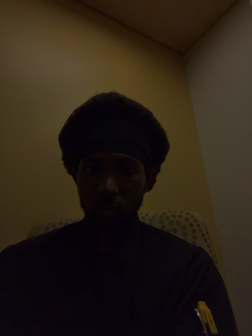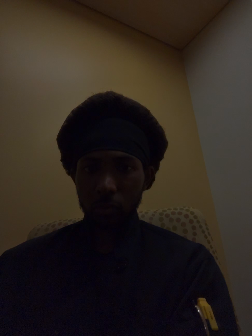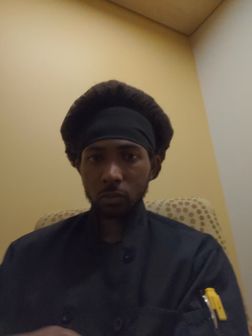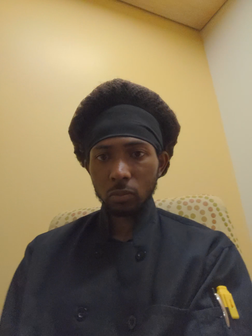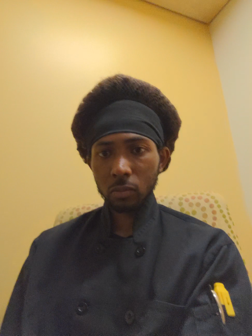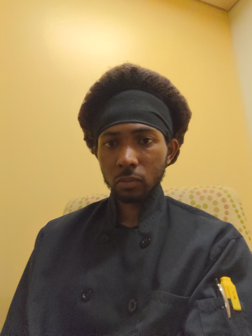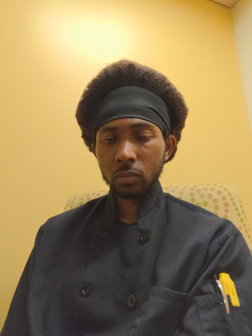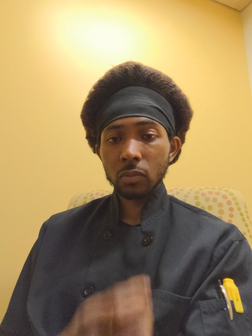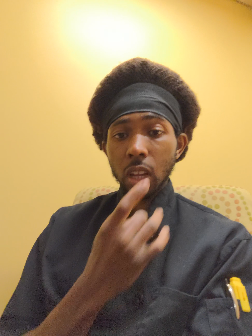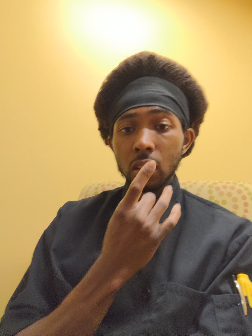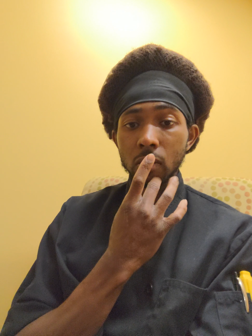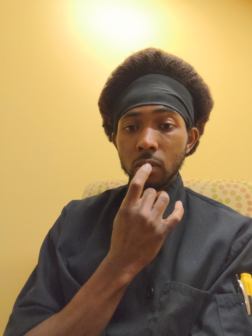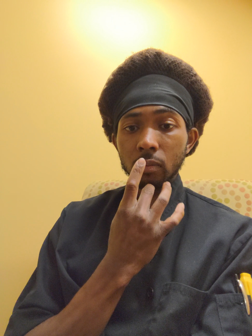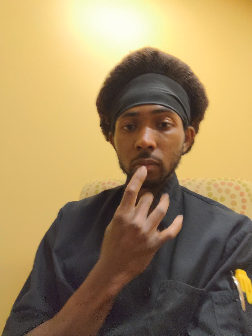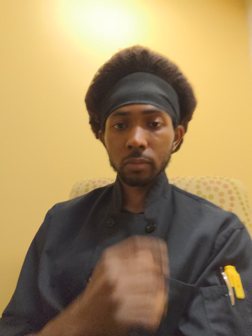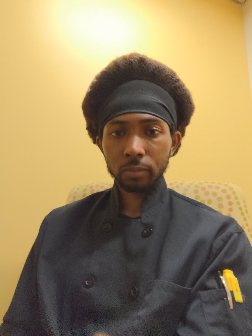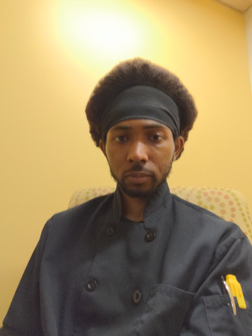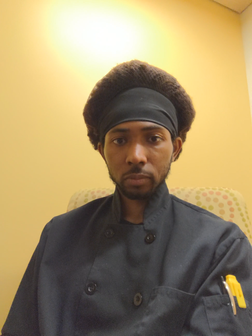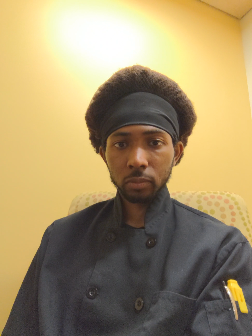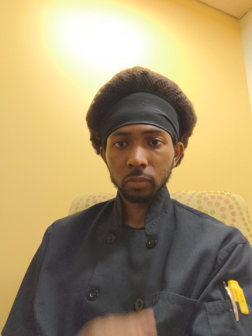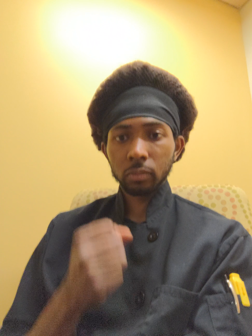light bulb